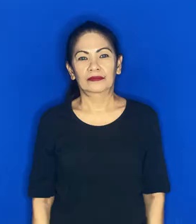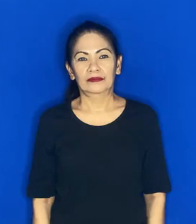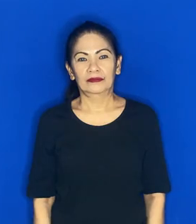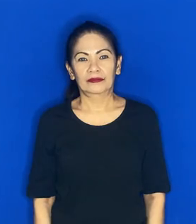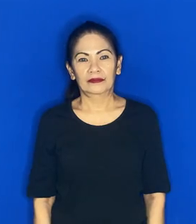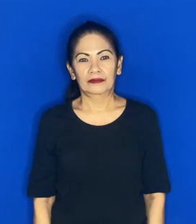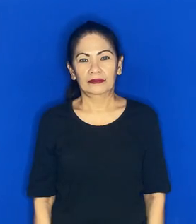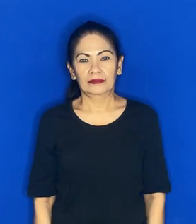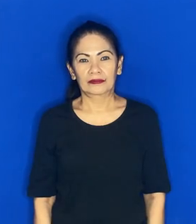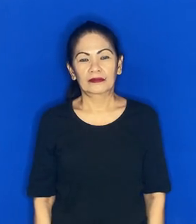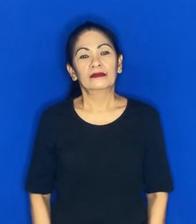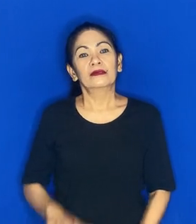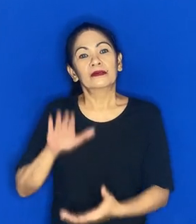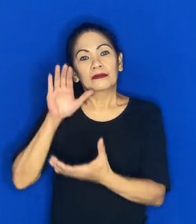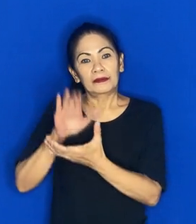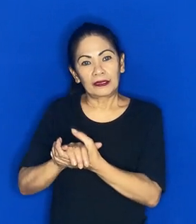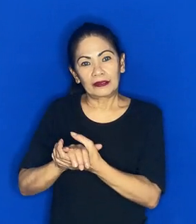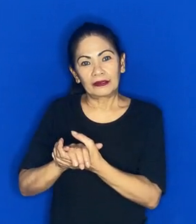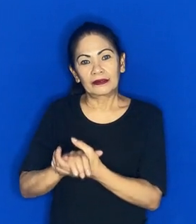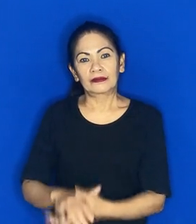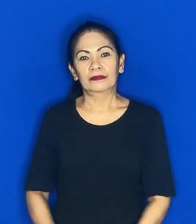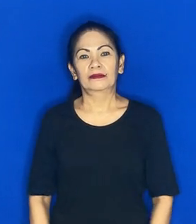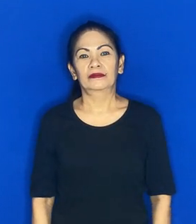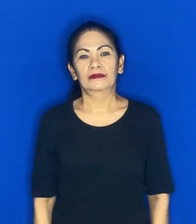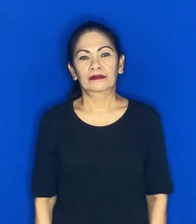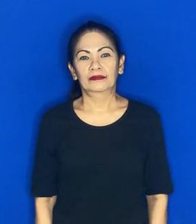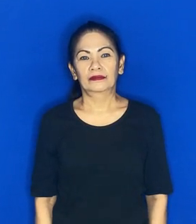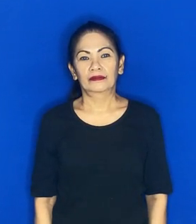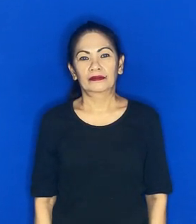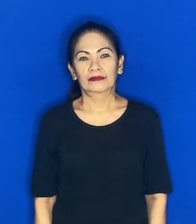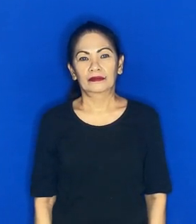married